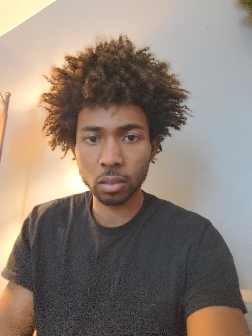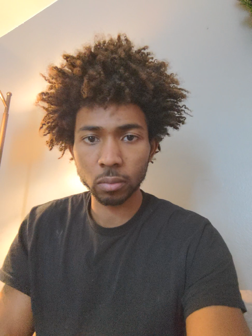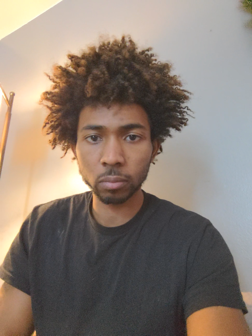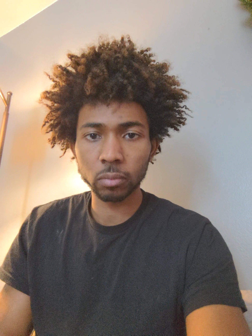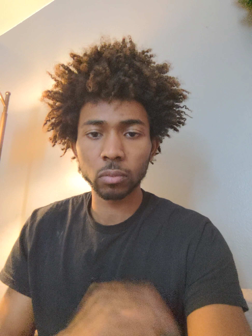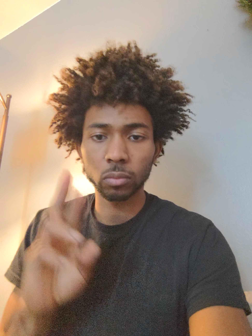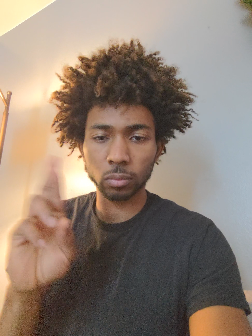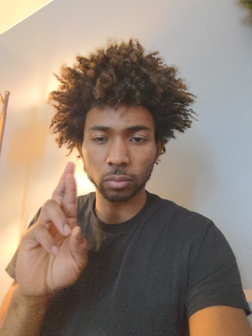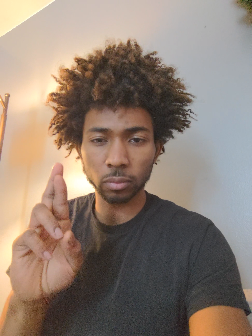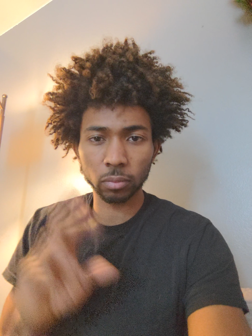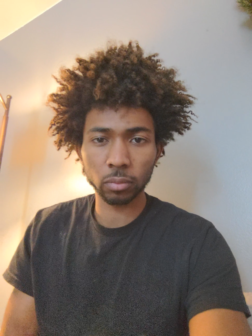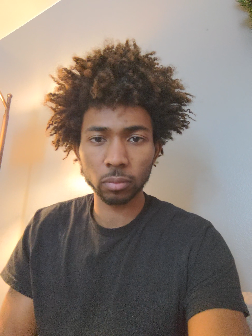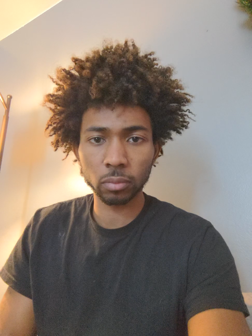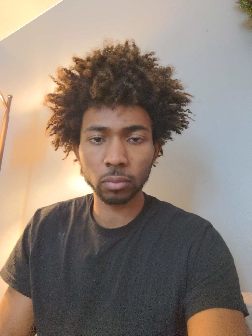refrigerator